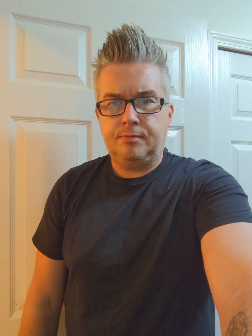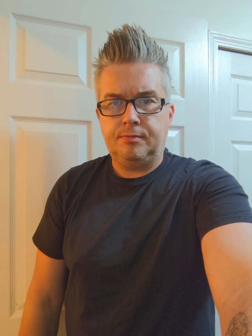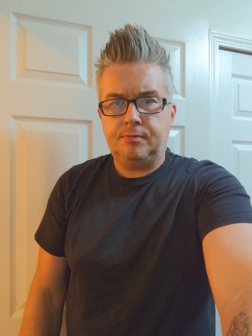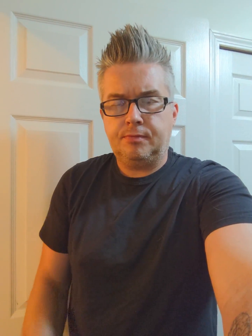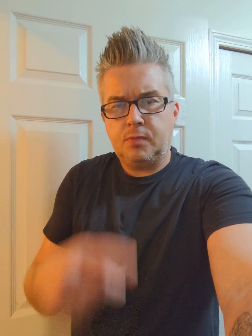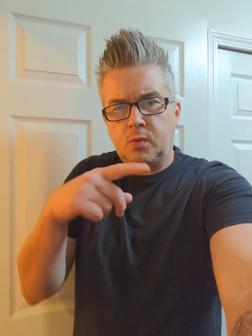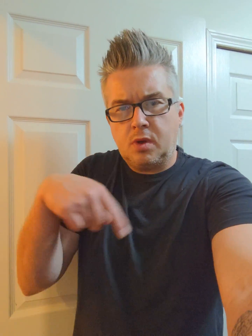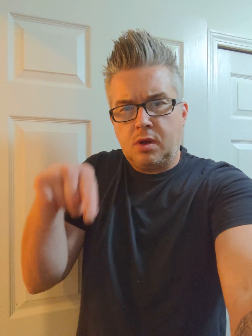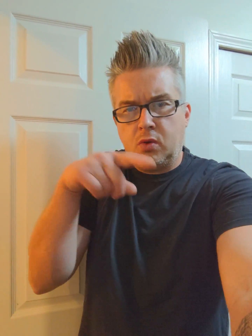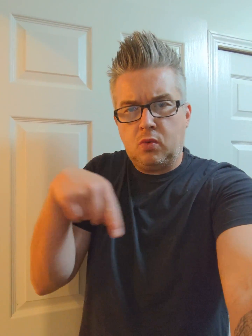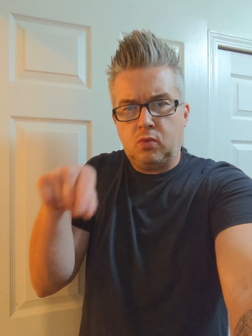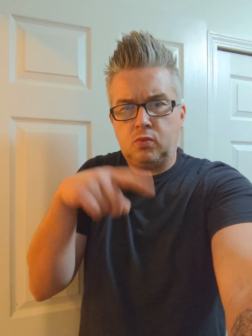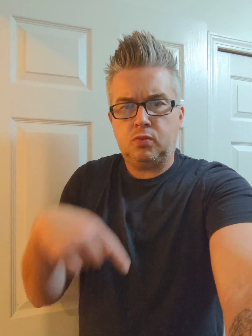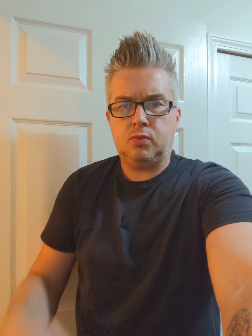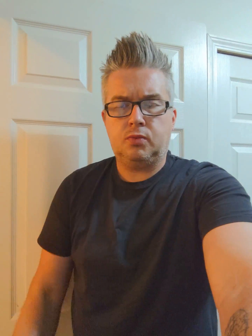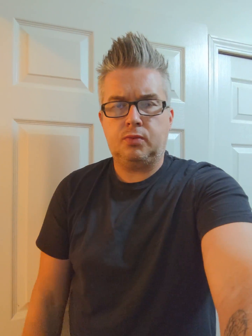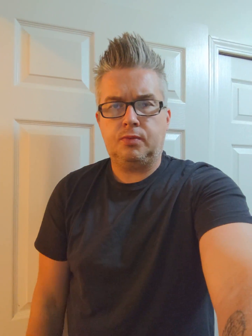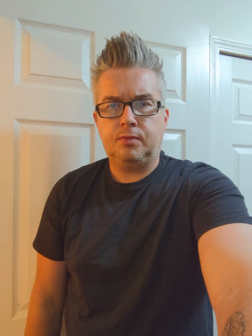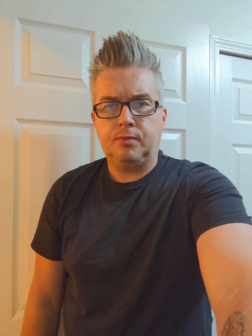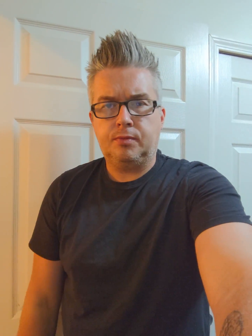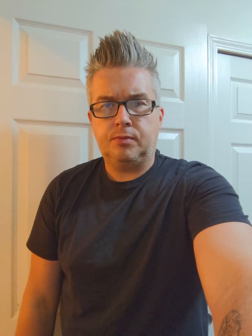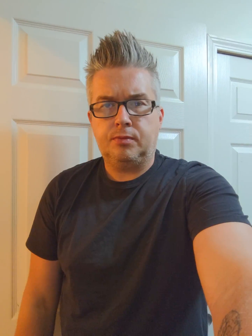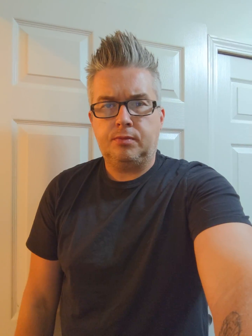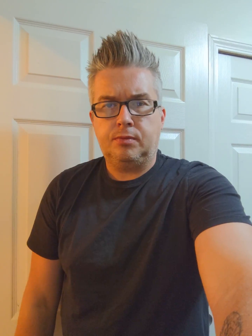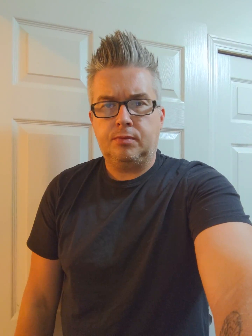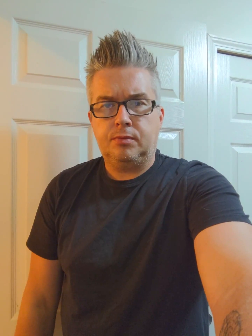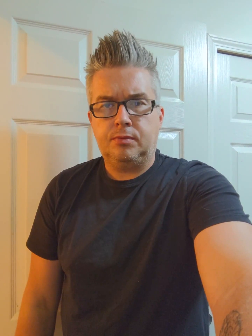around